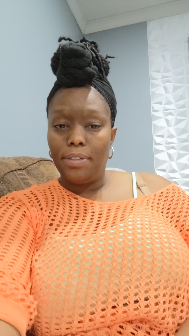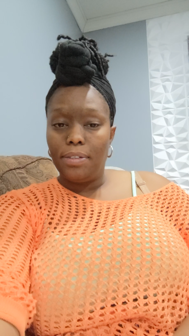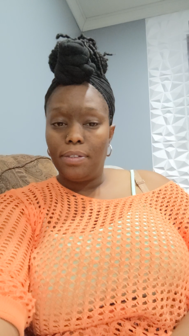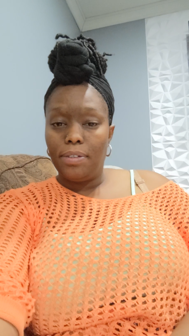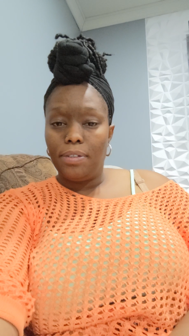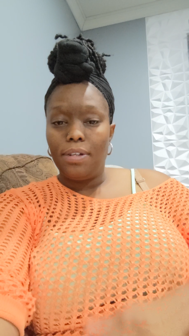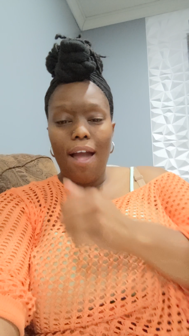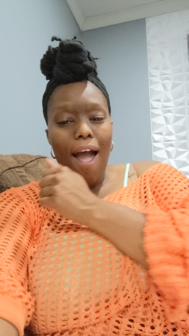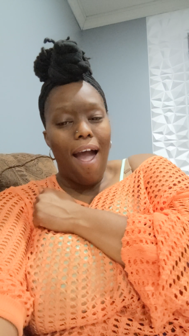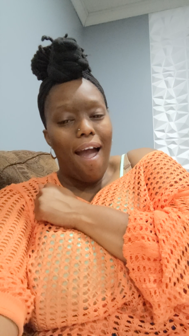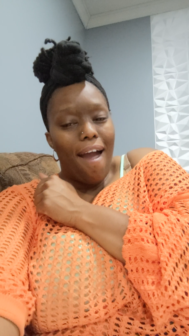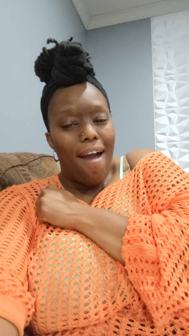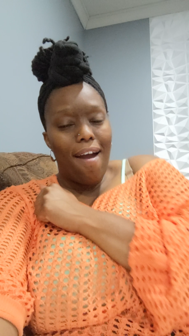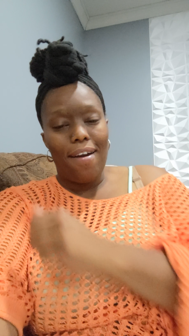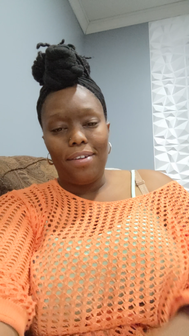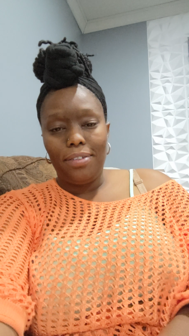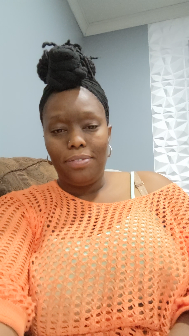hug